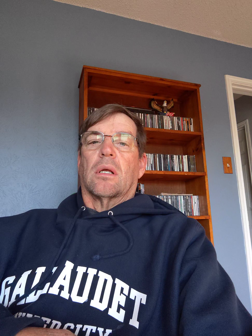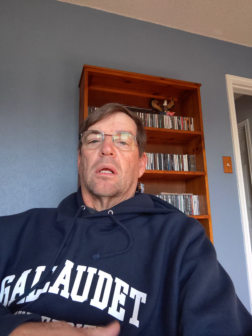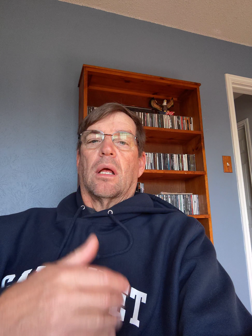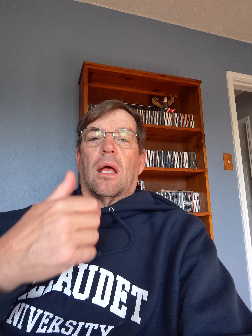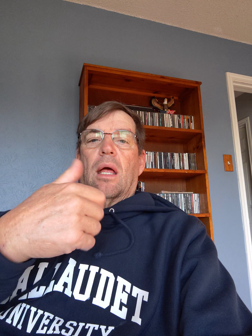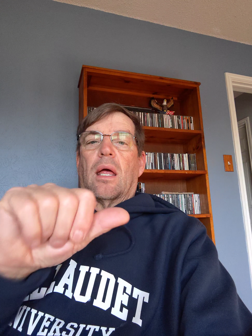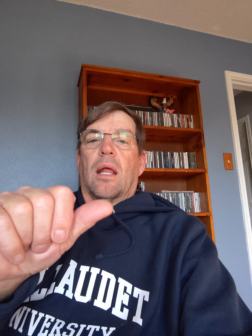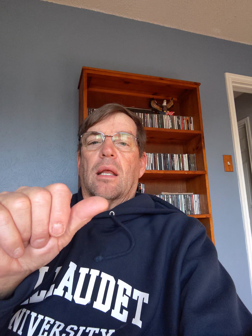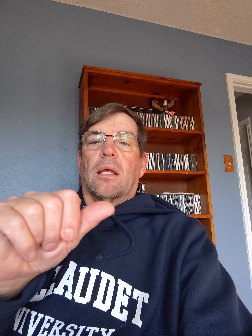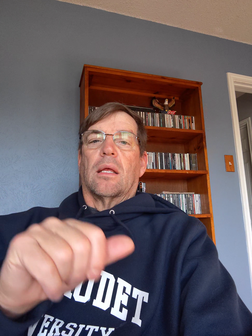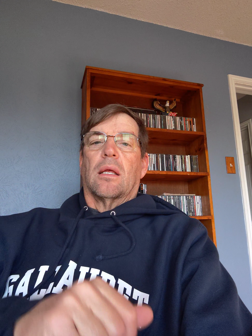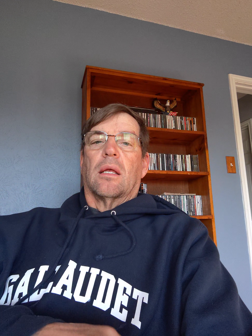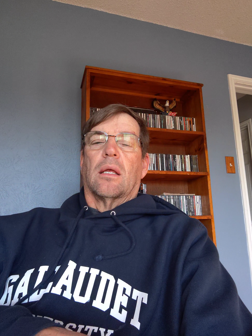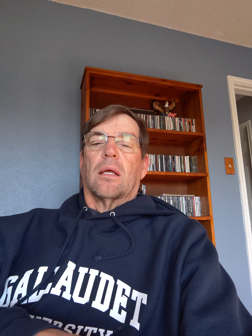any